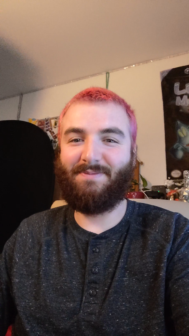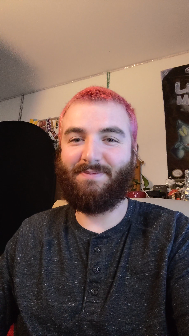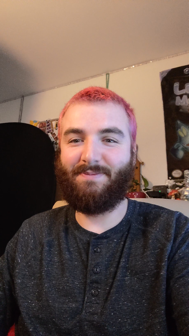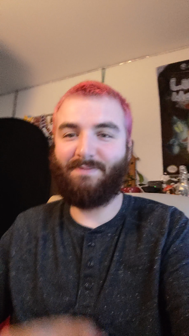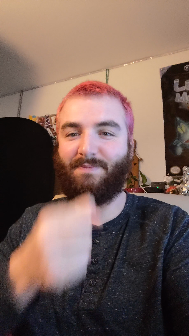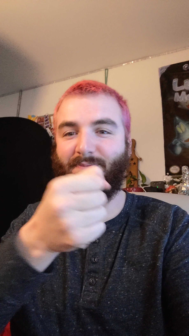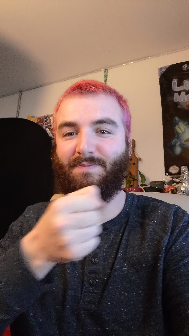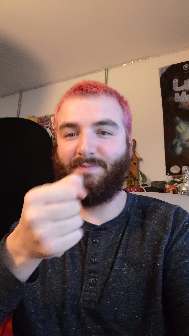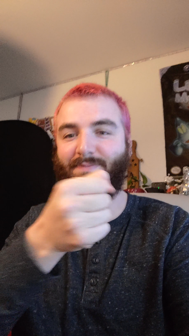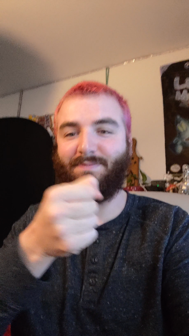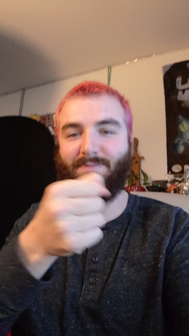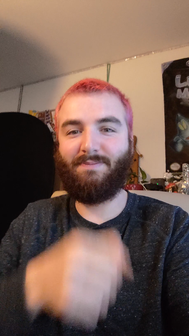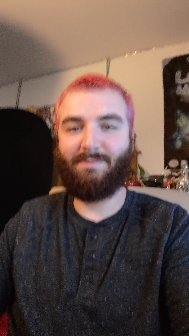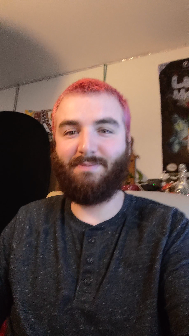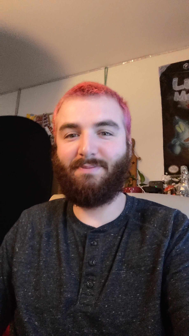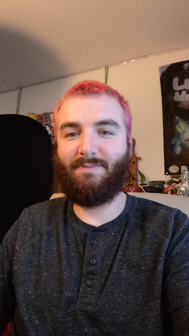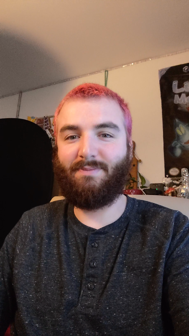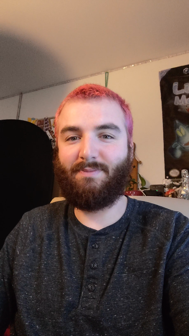coffee